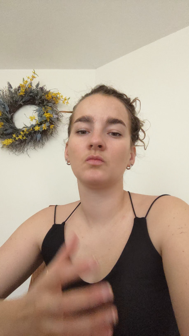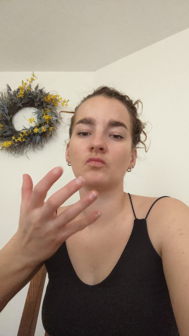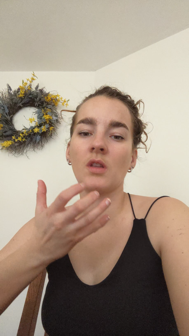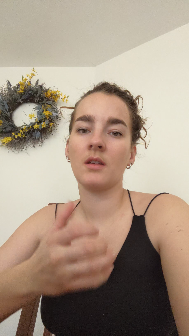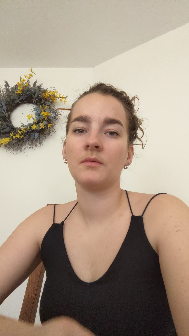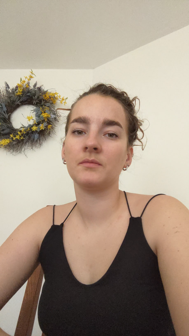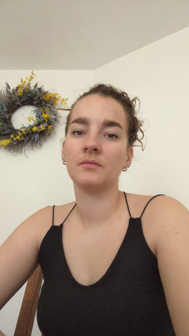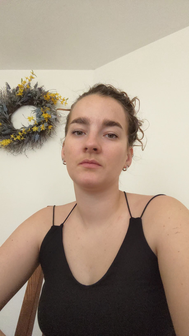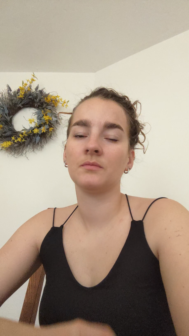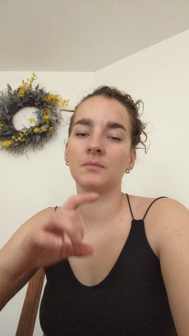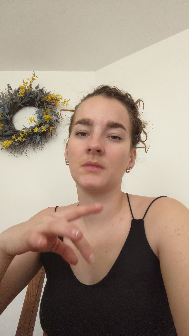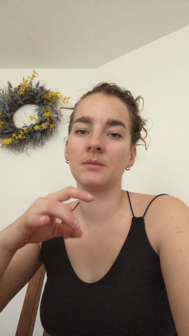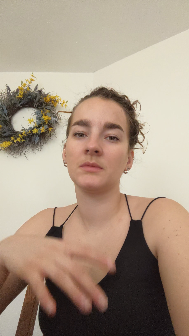pumpkin